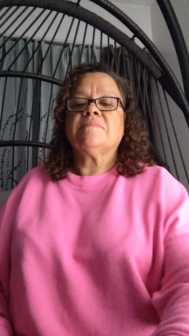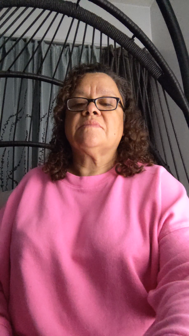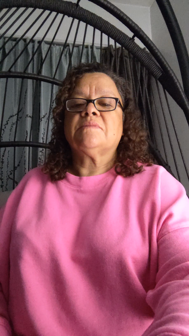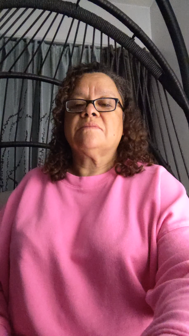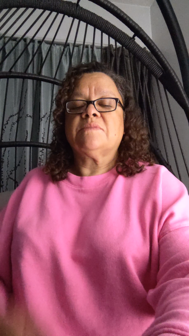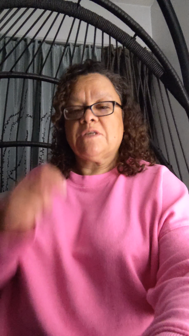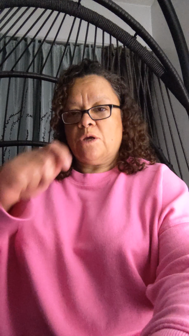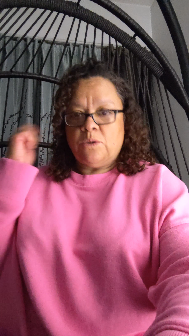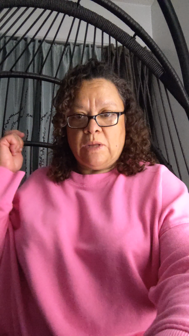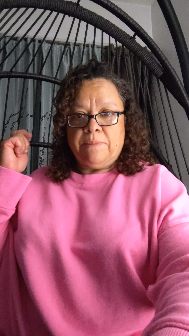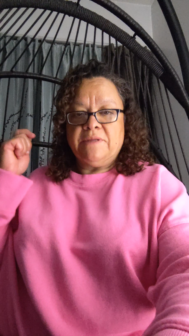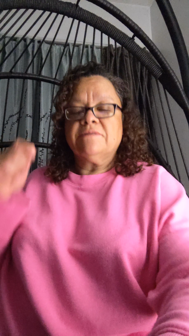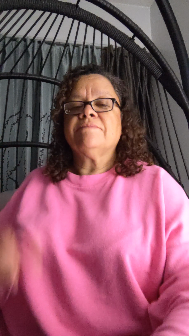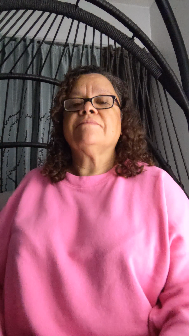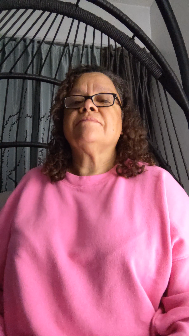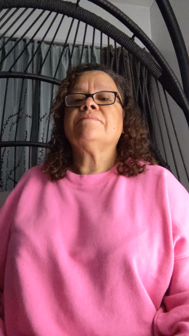rip